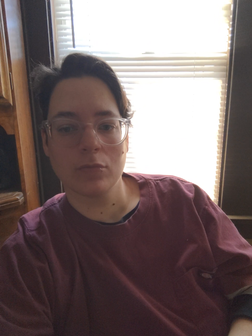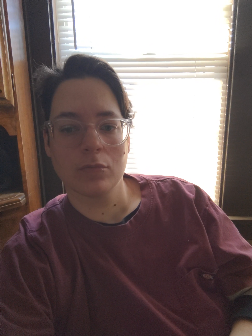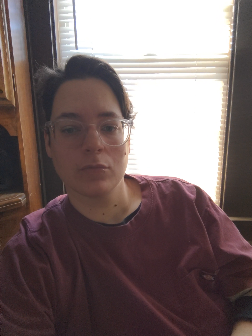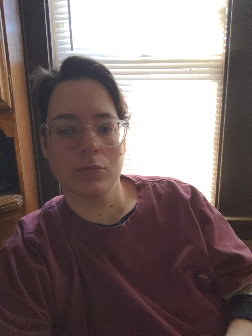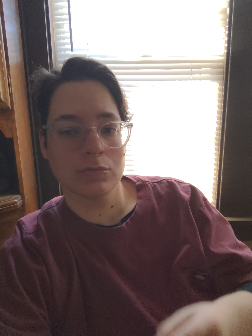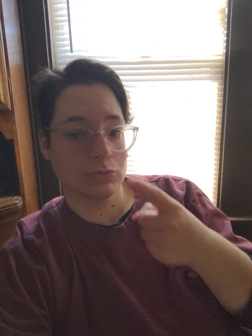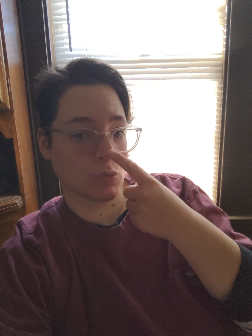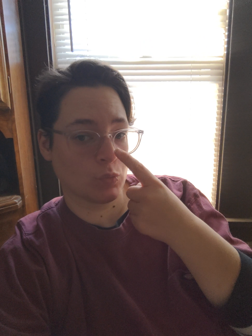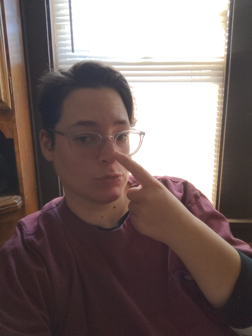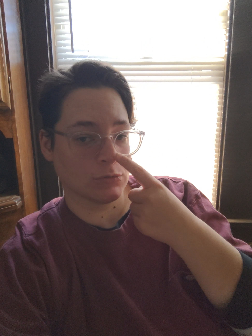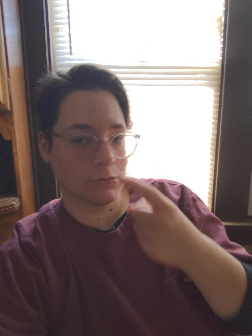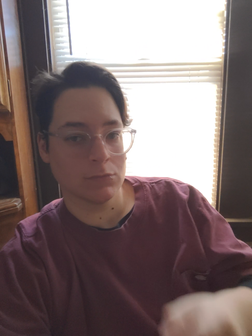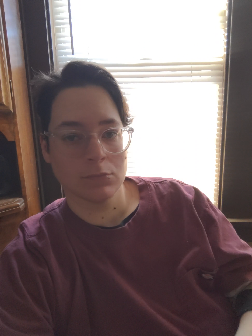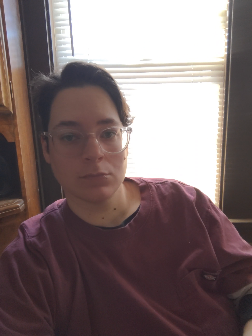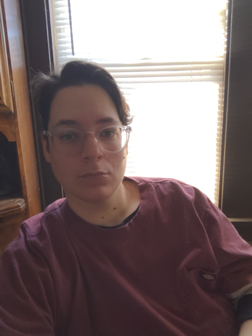nose